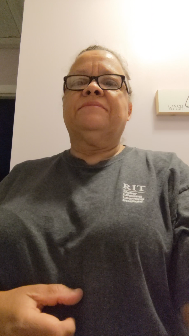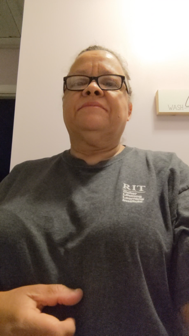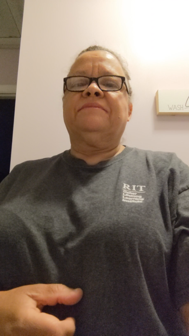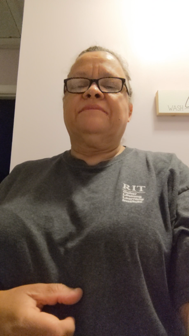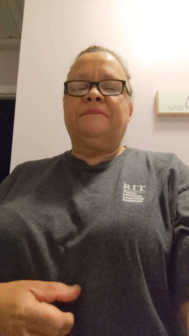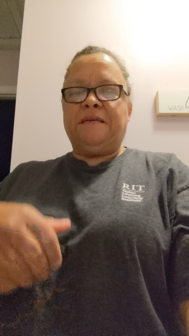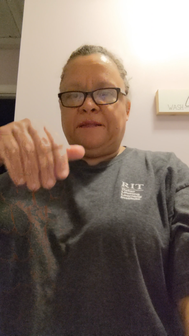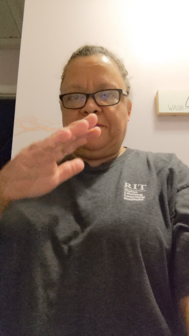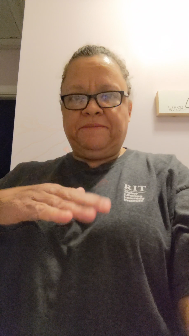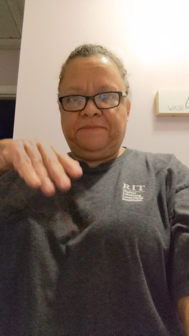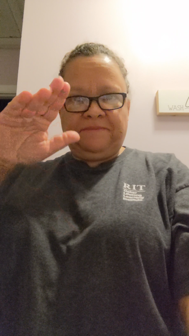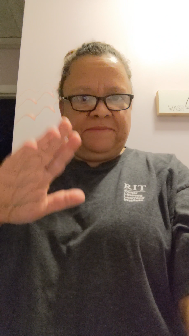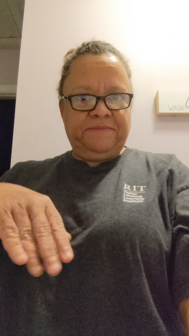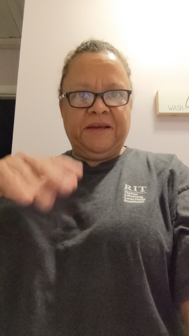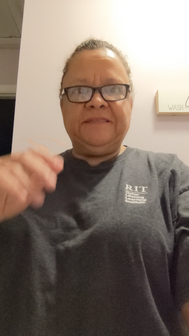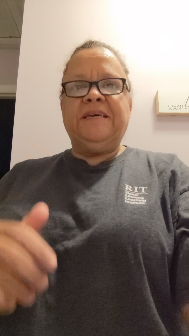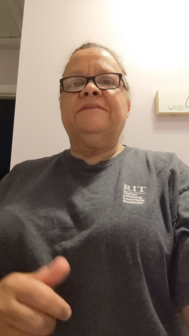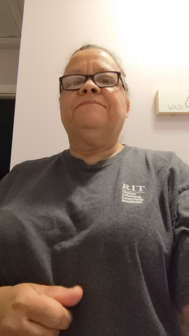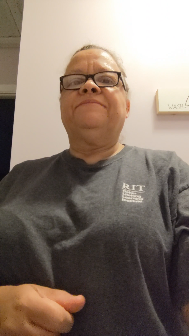paint